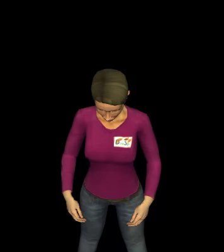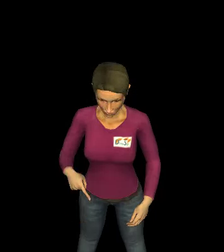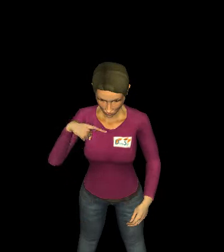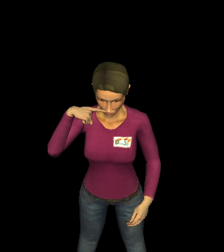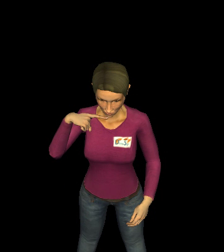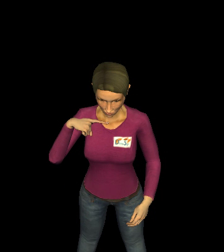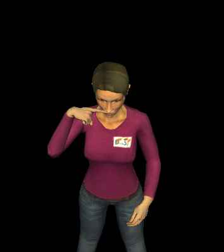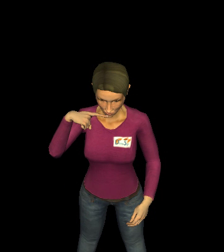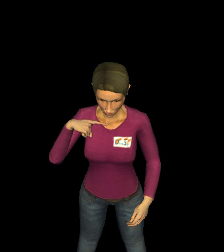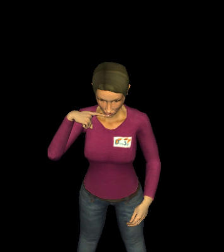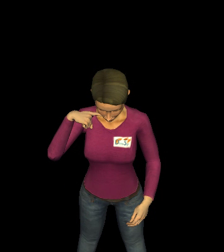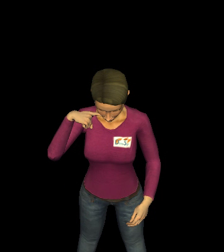يتحدث